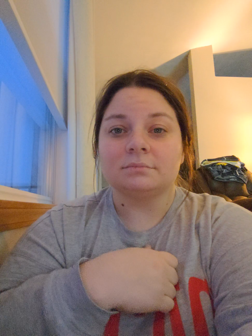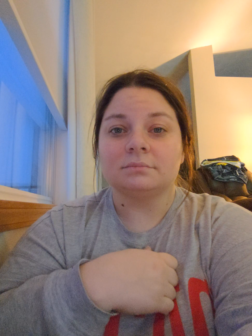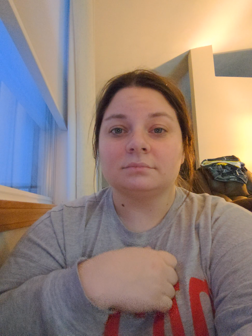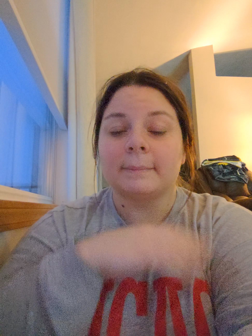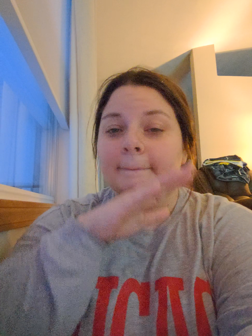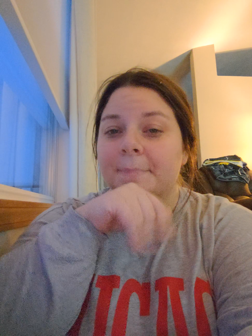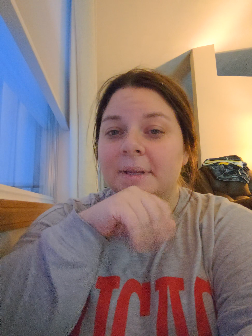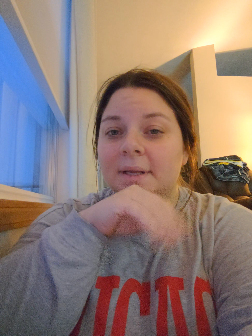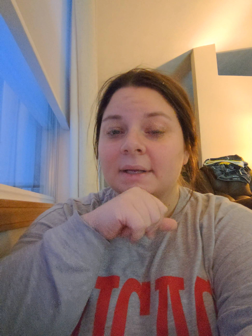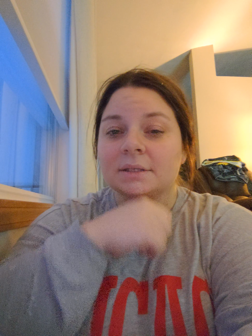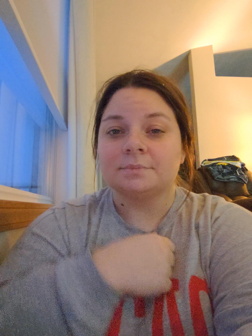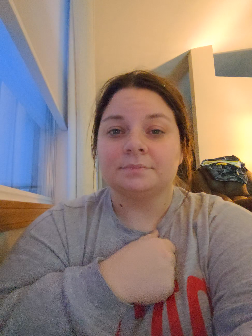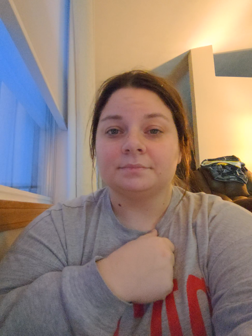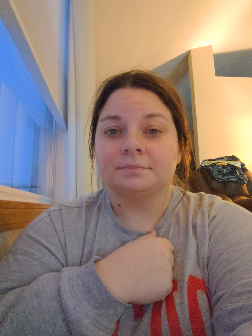pig